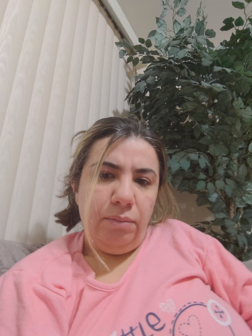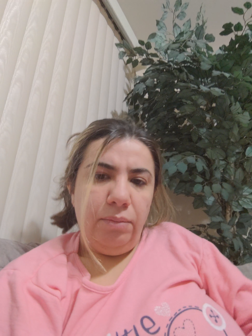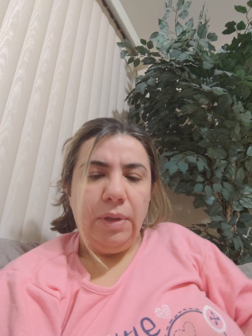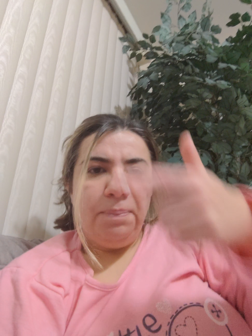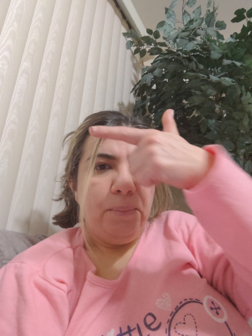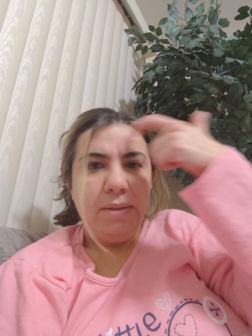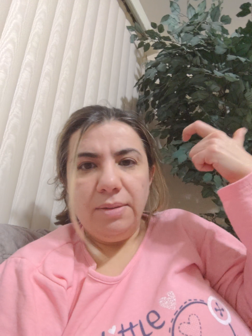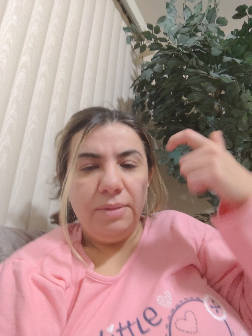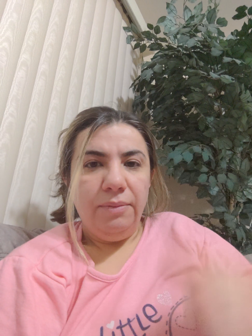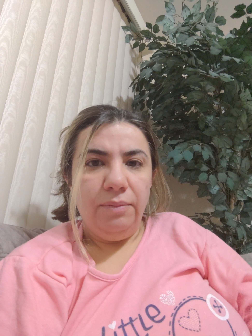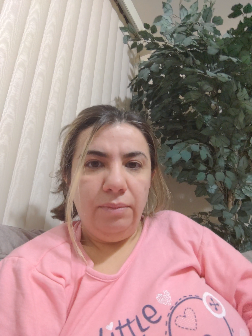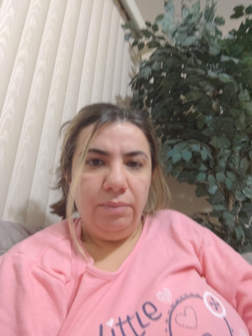because